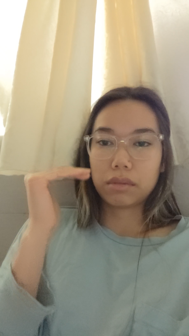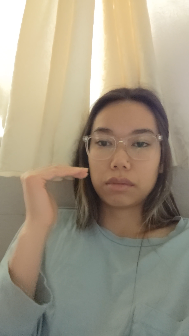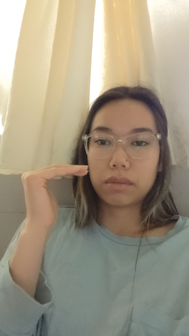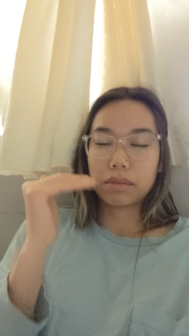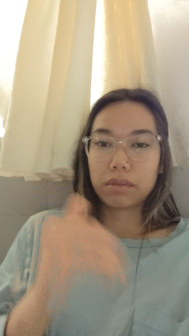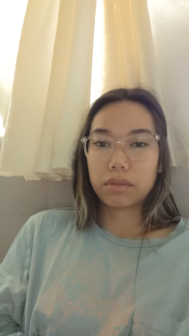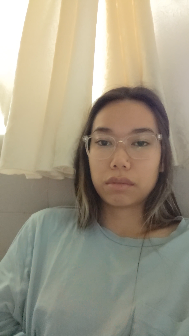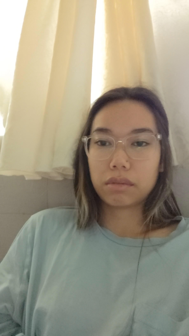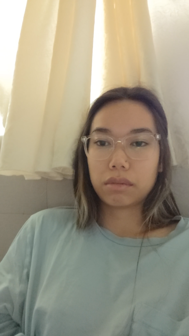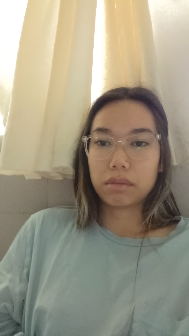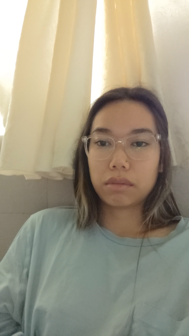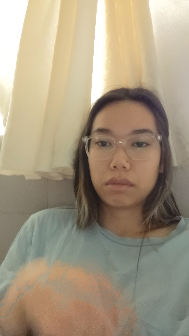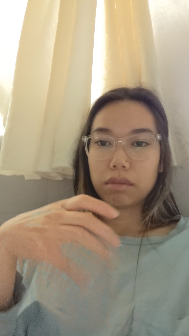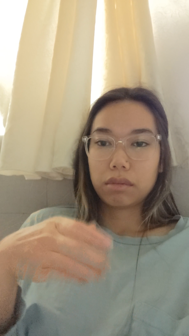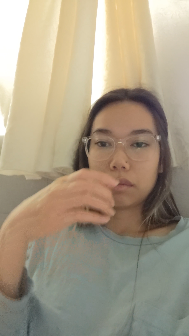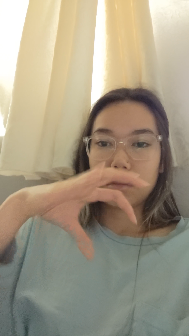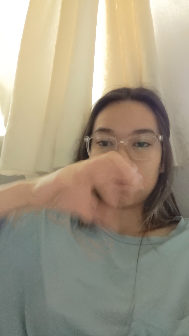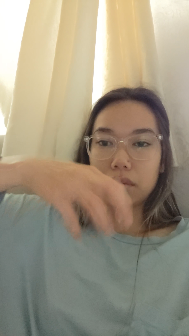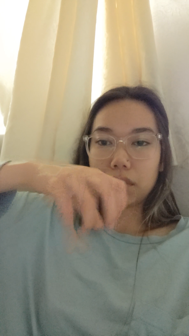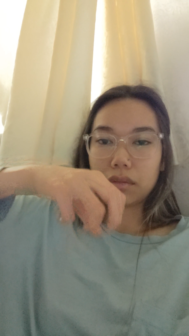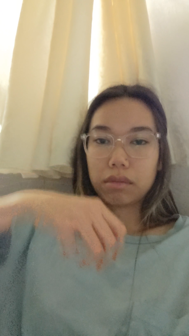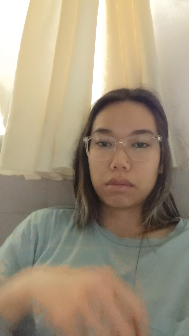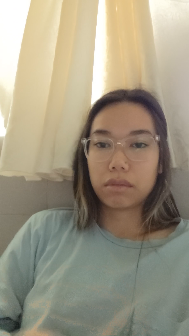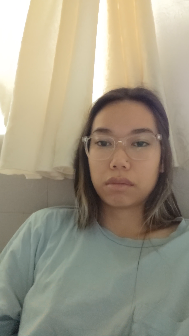jar